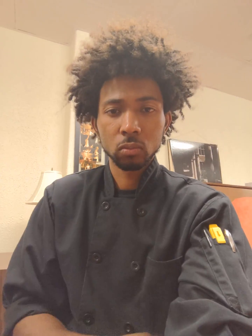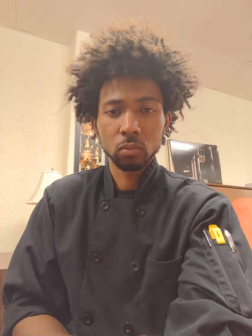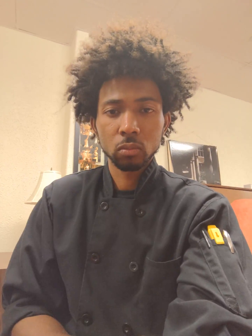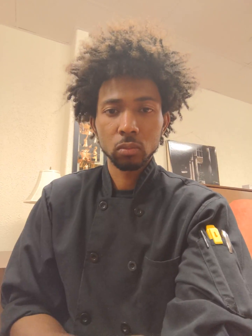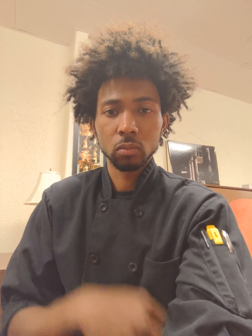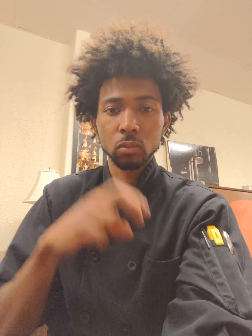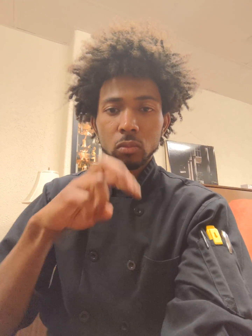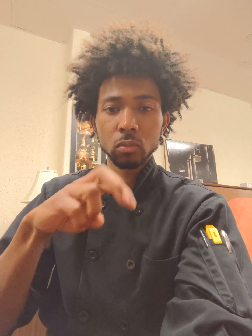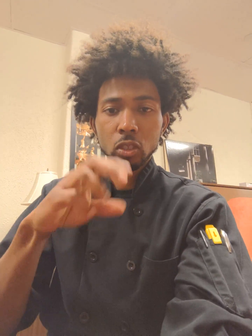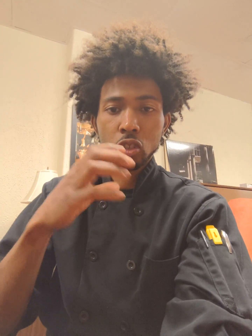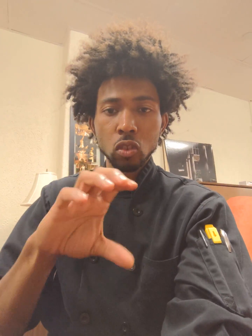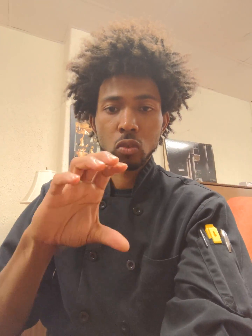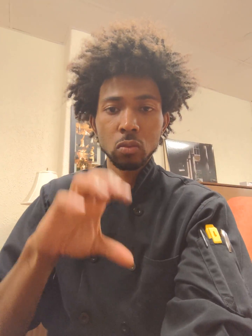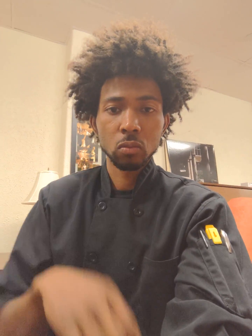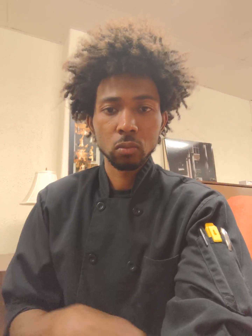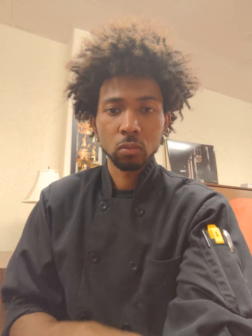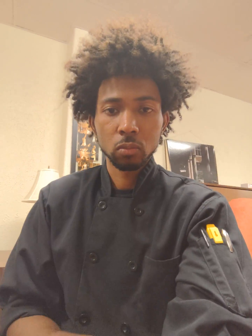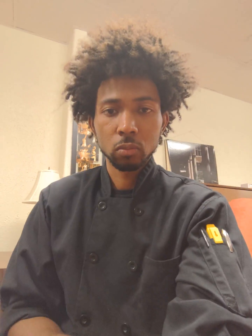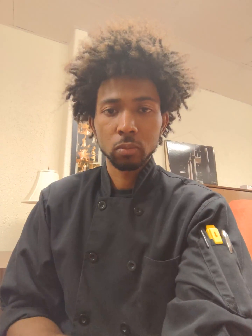potato chip